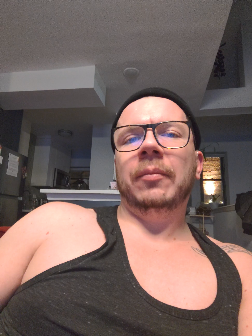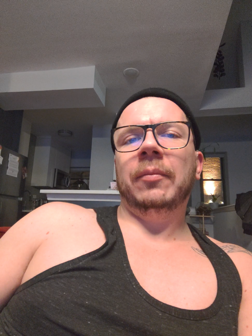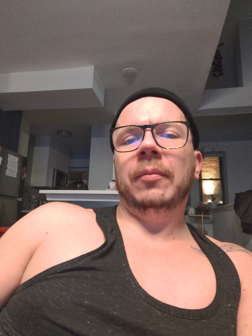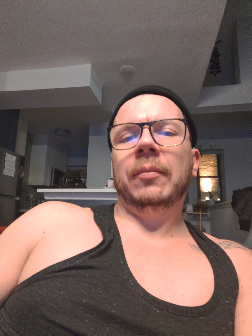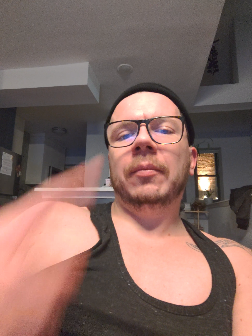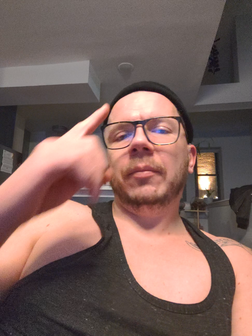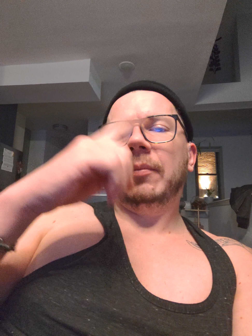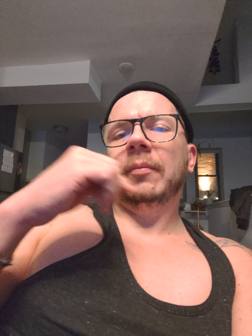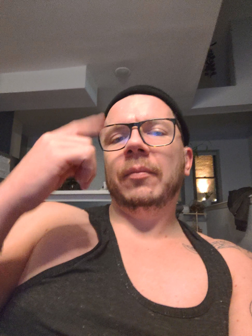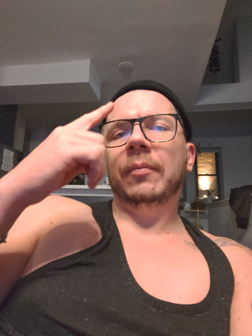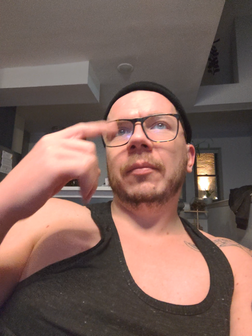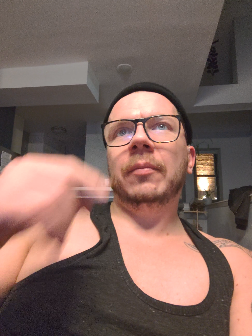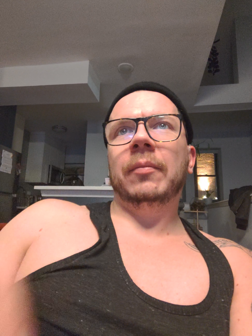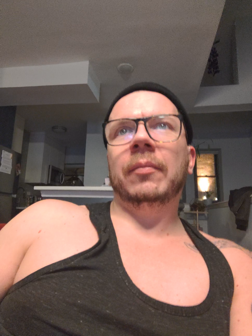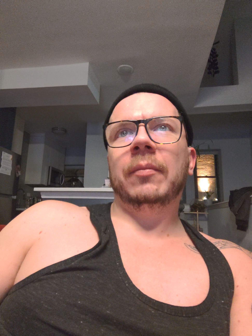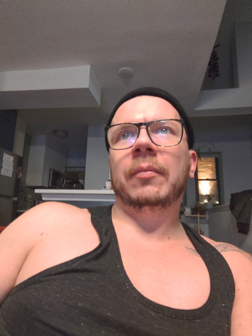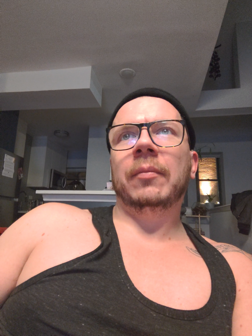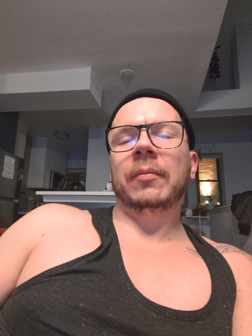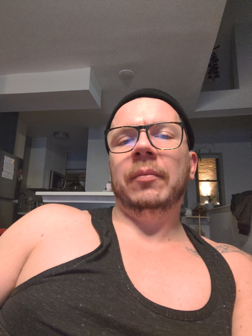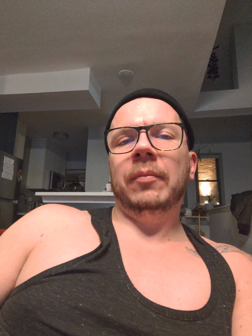face